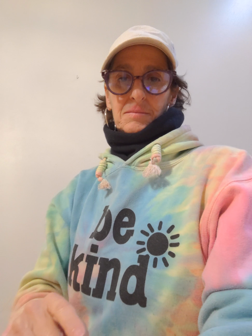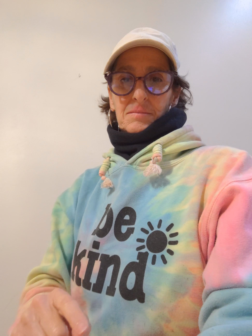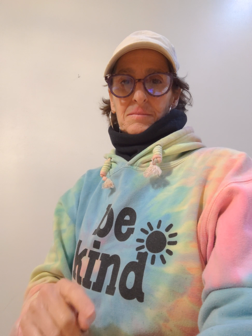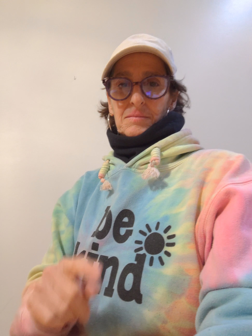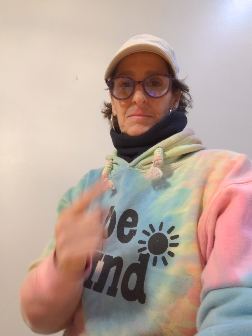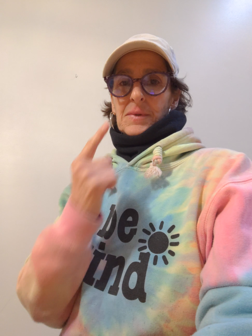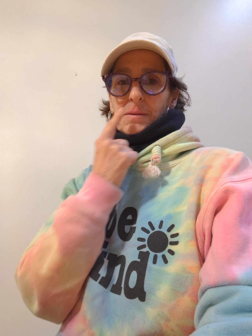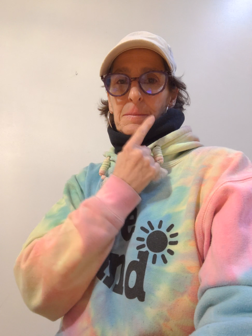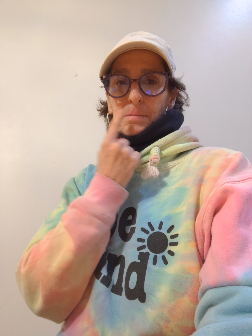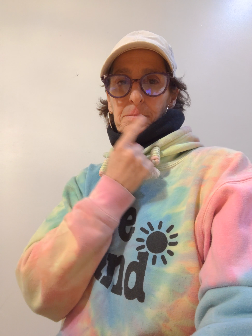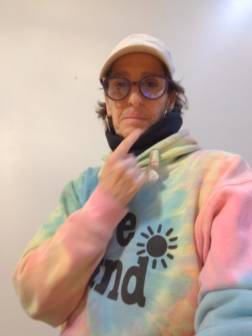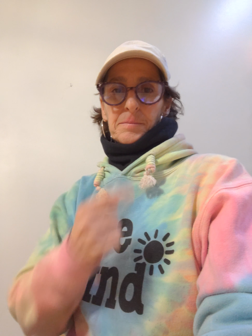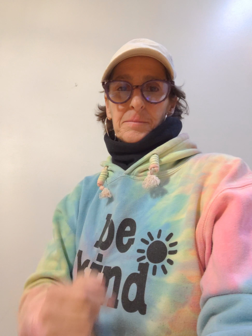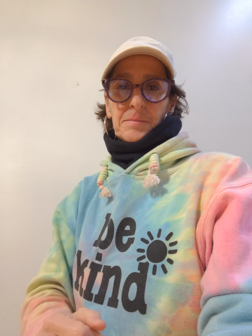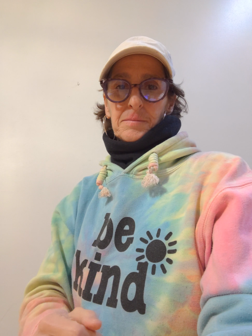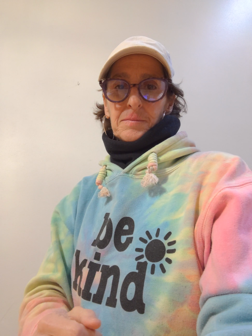lips